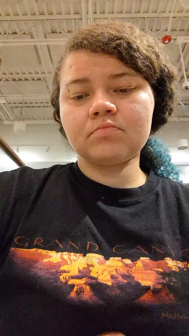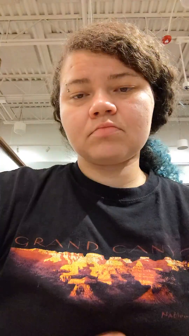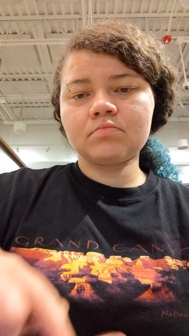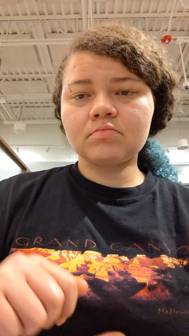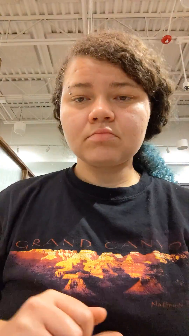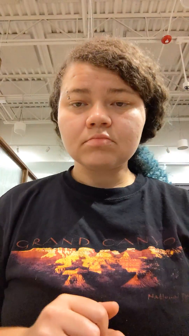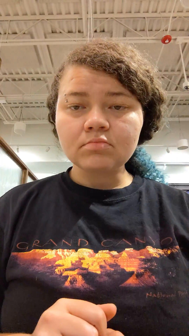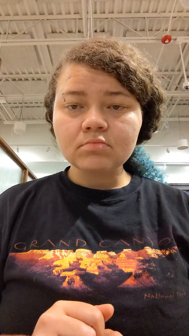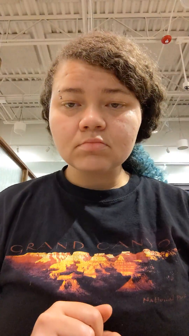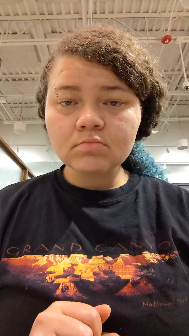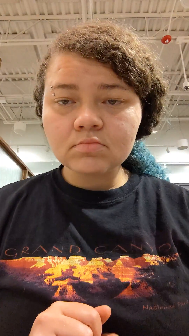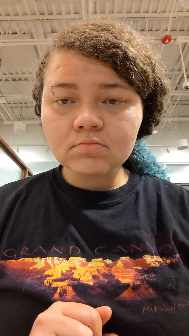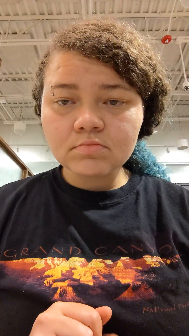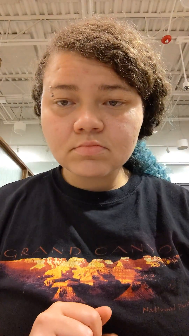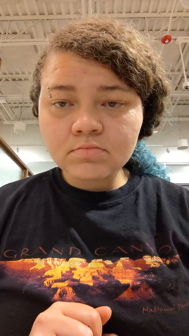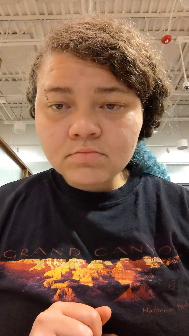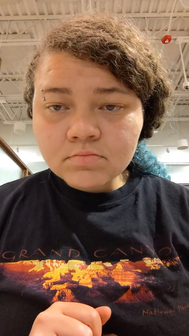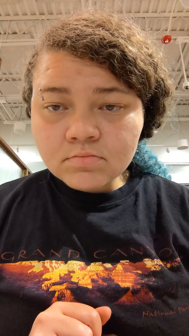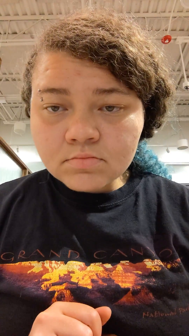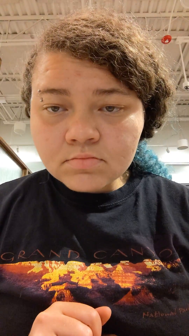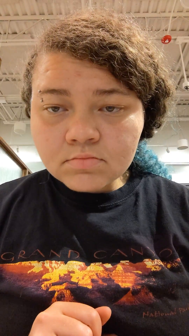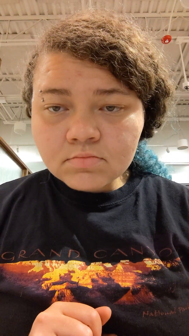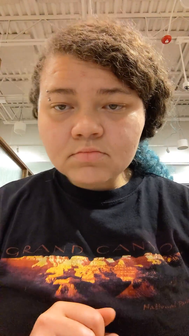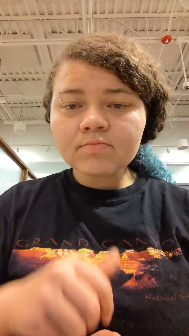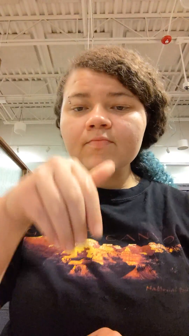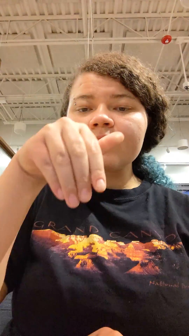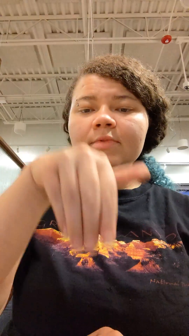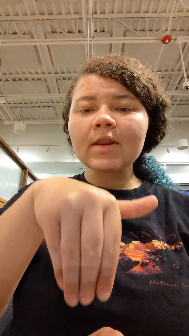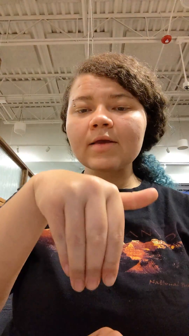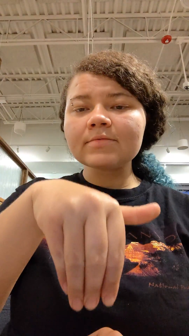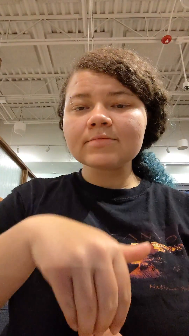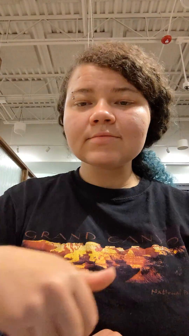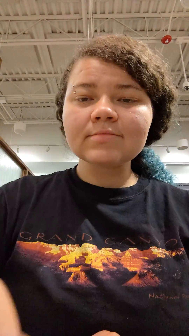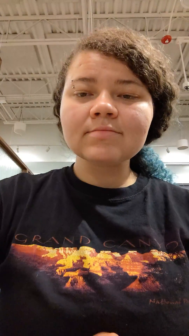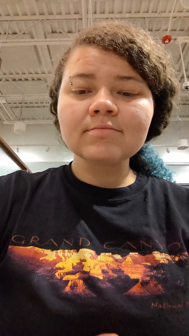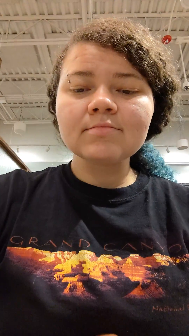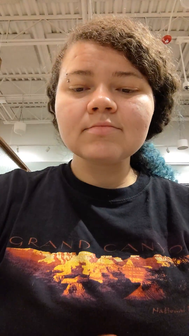night night